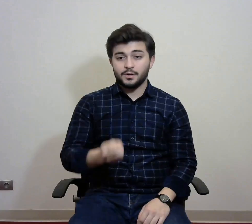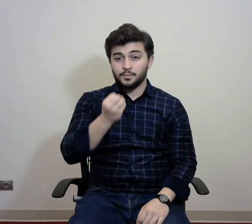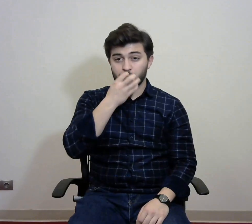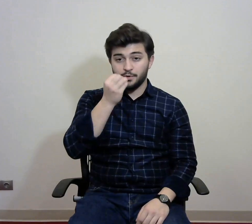bakı